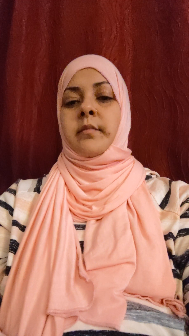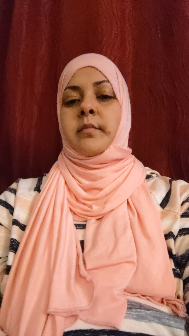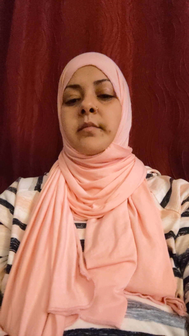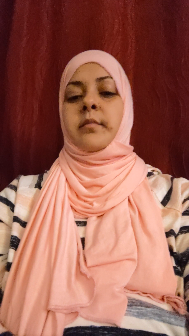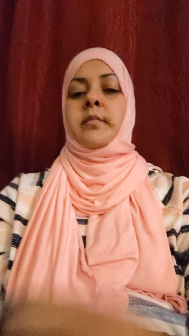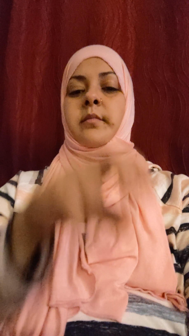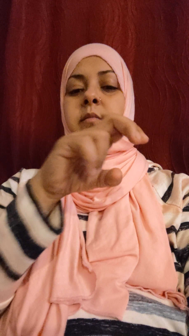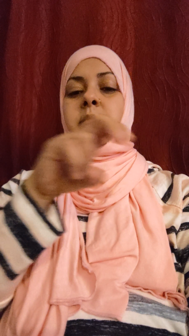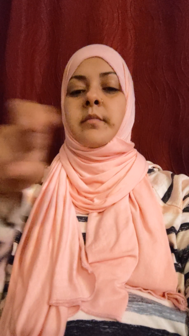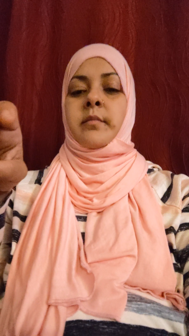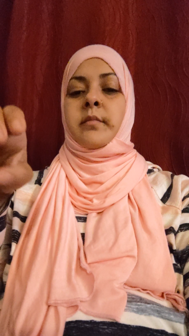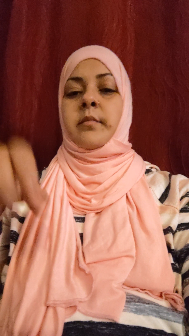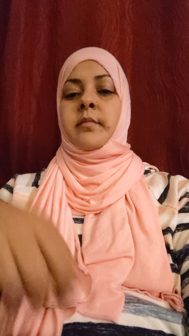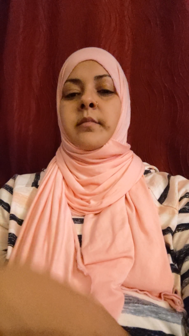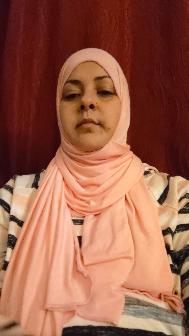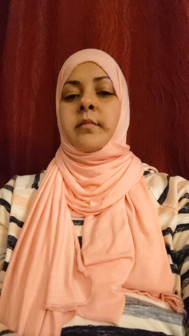couch